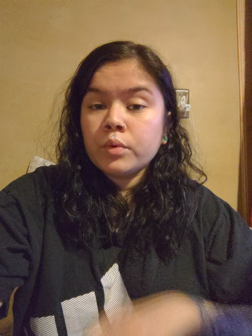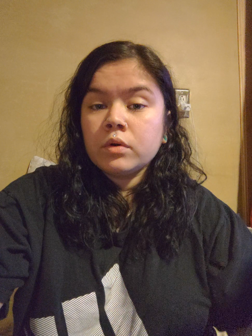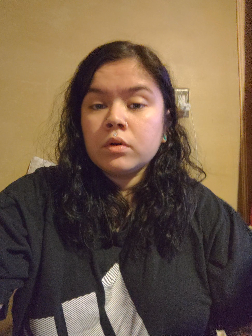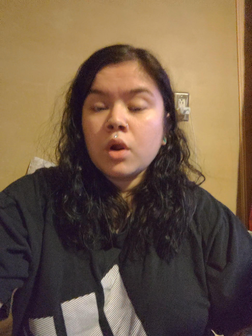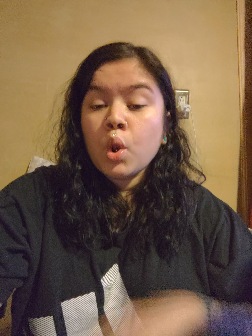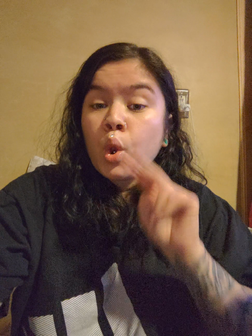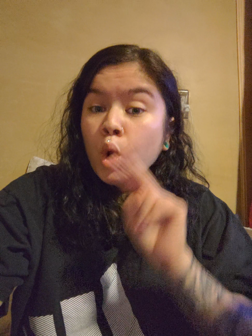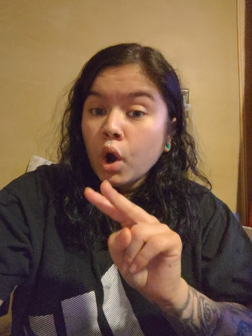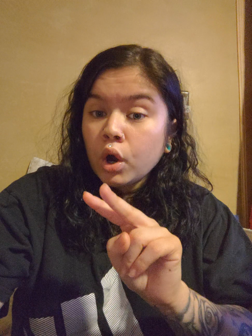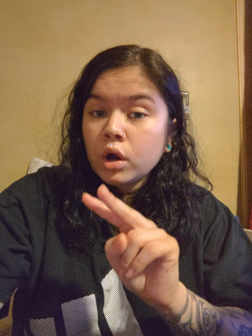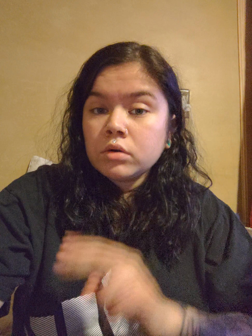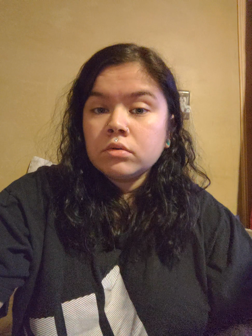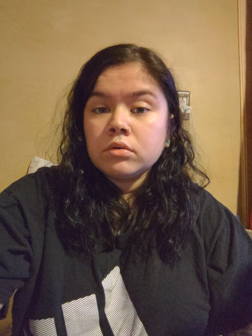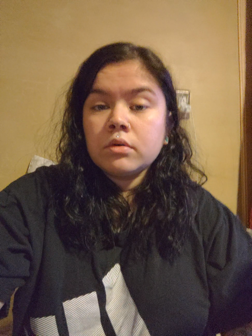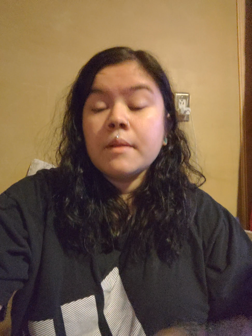look